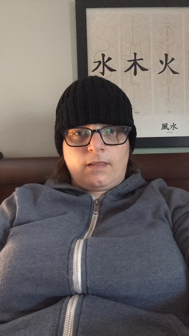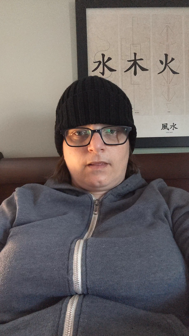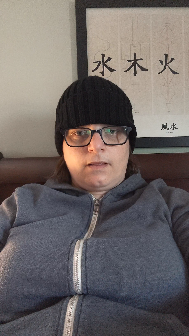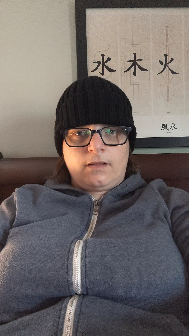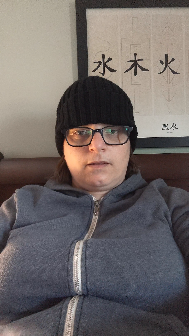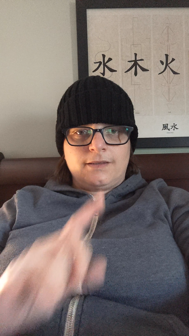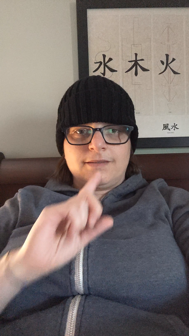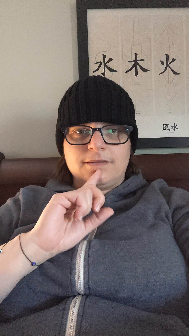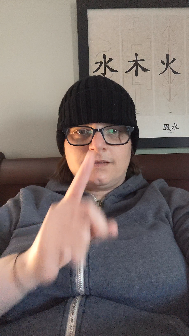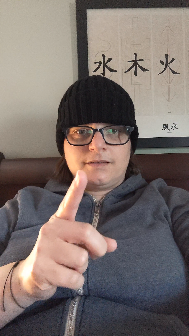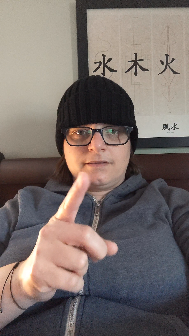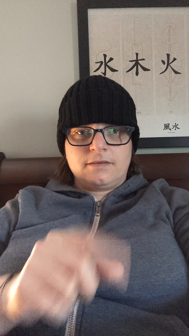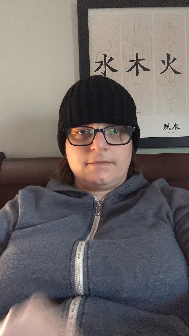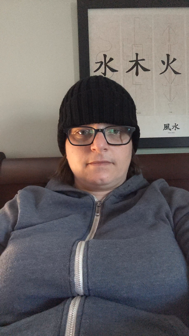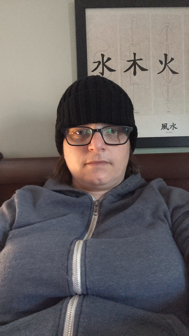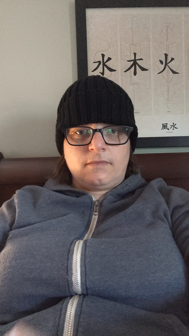is